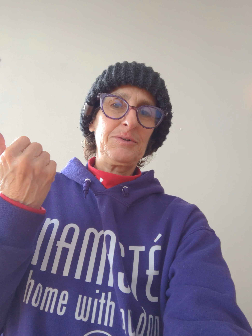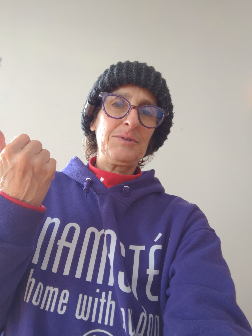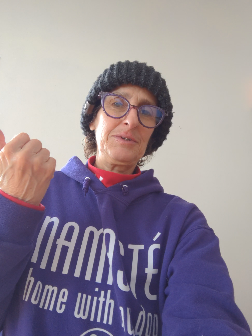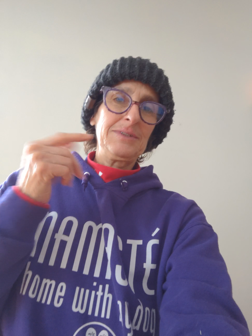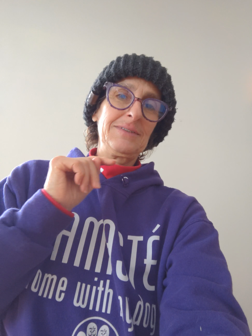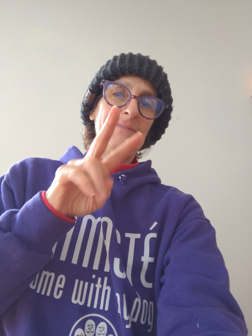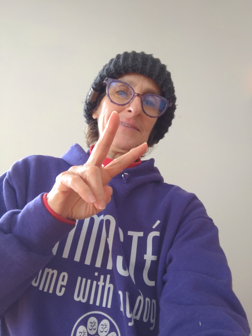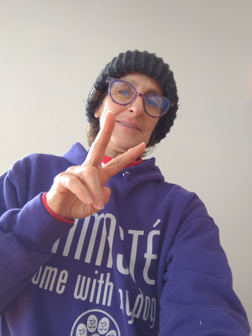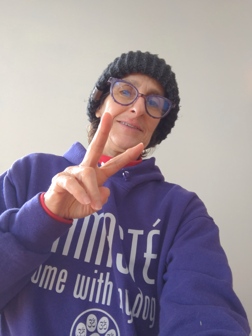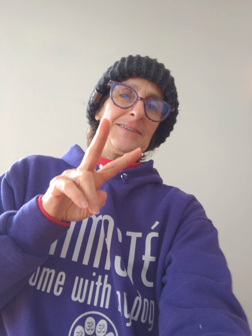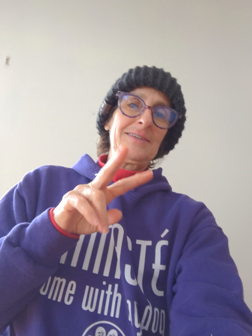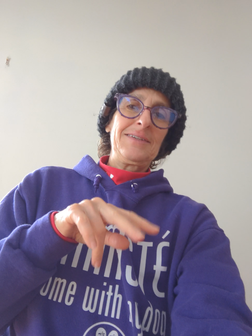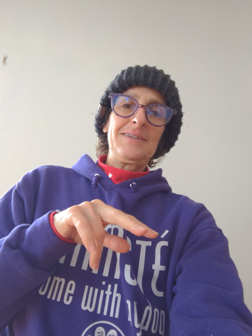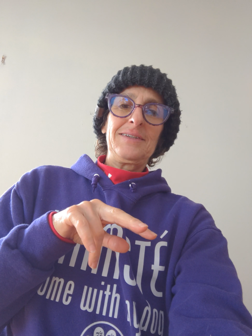TV